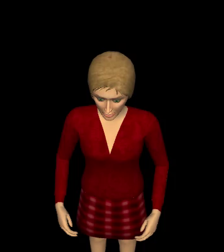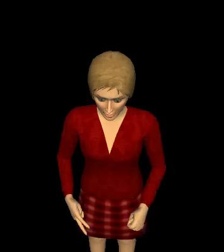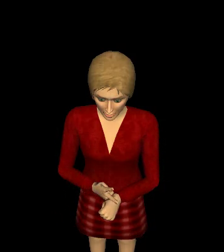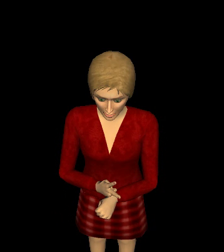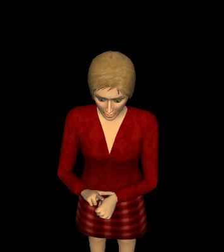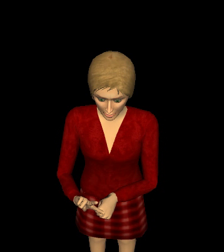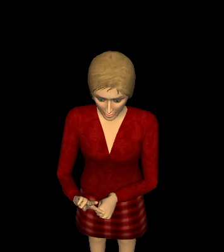خطر